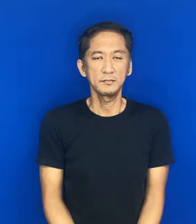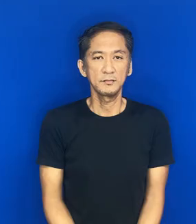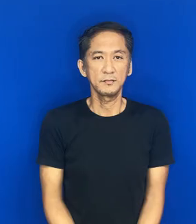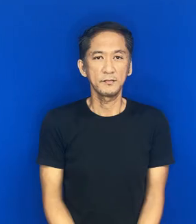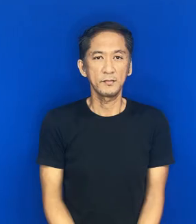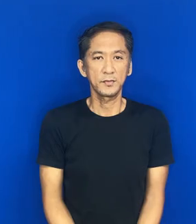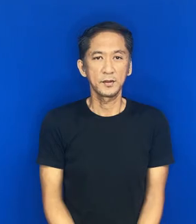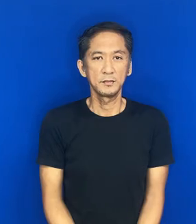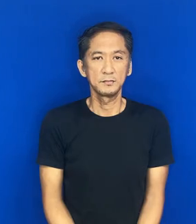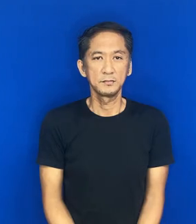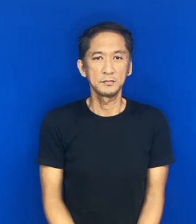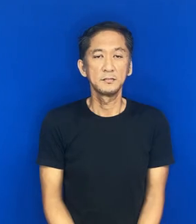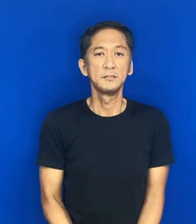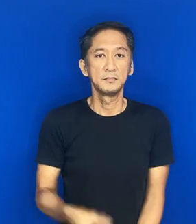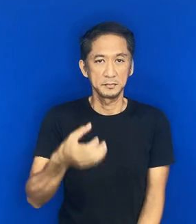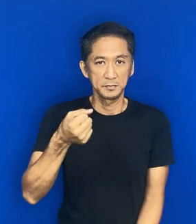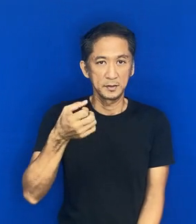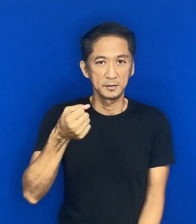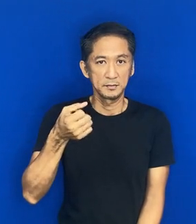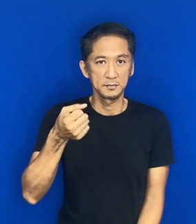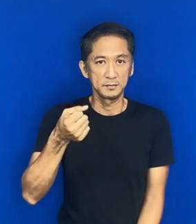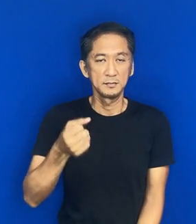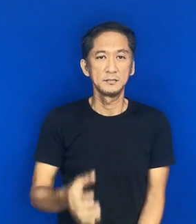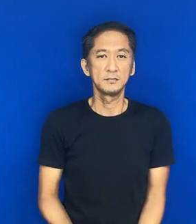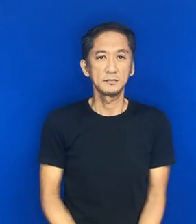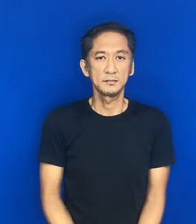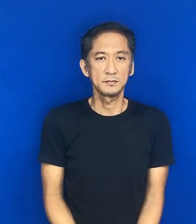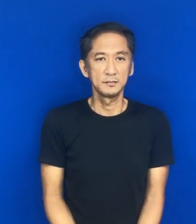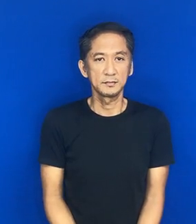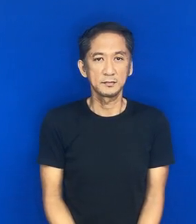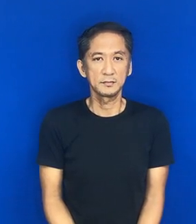milk